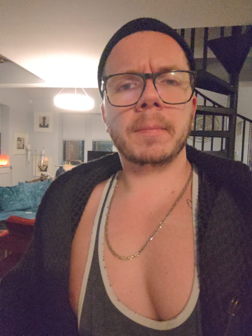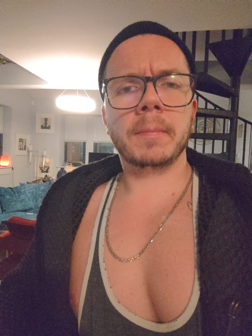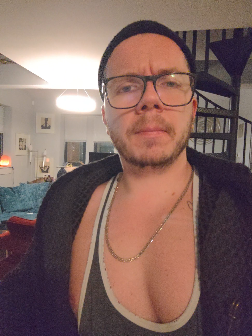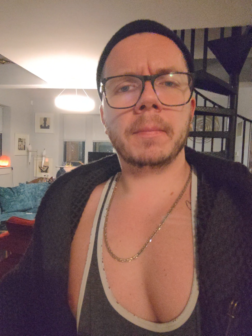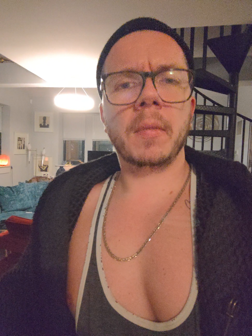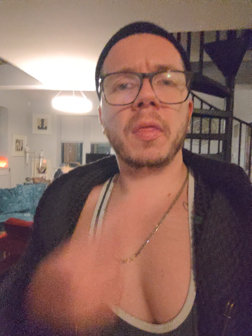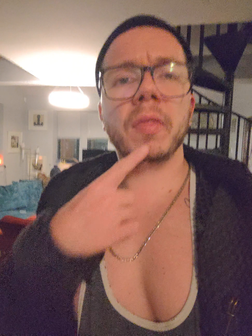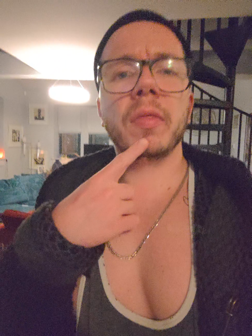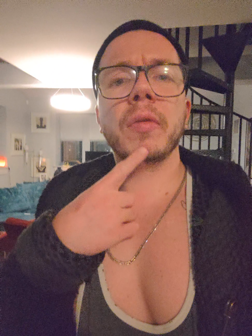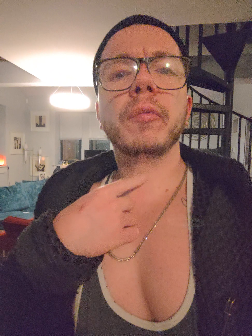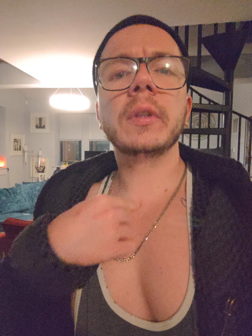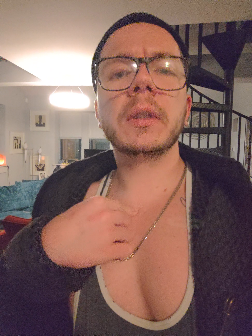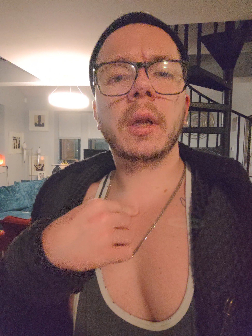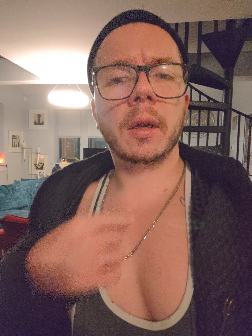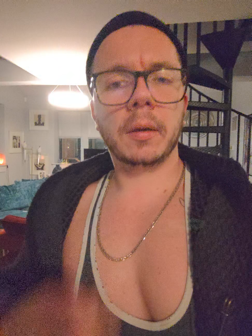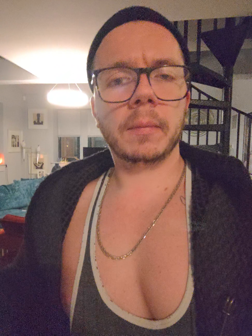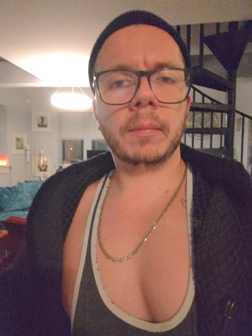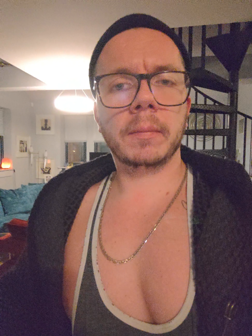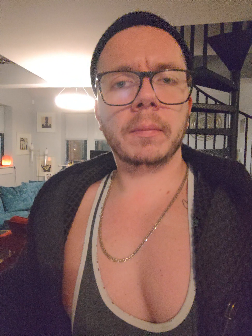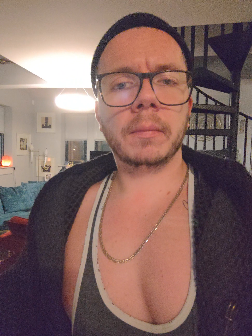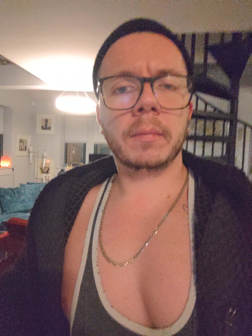thirsty